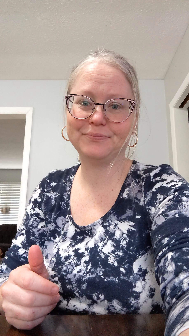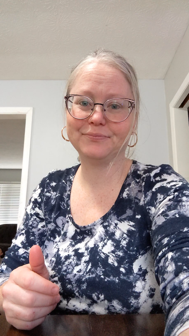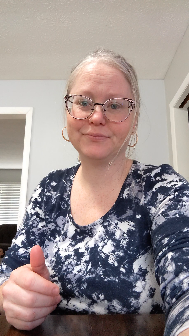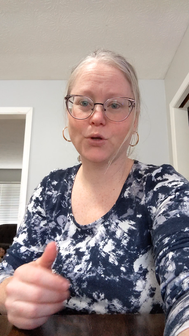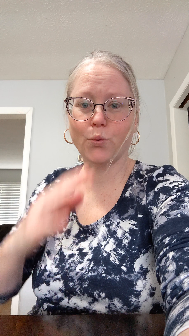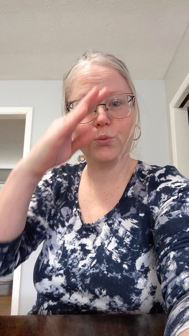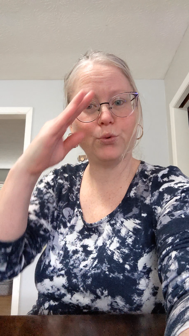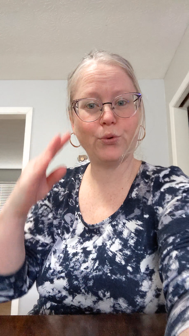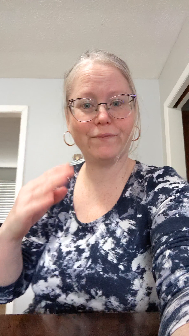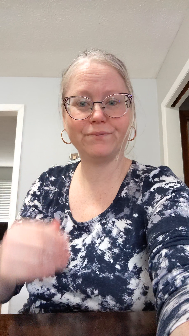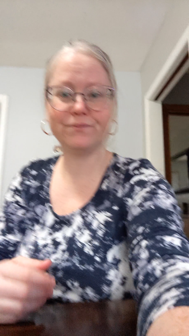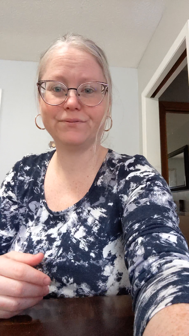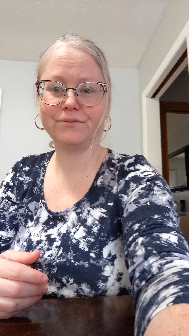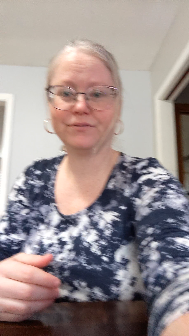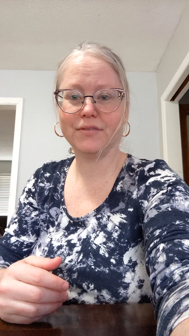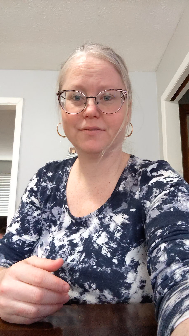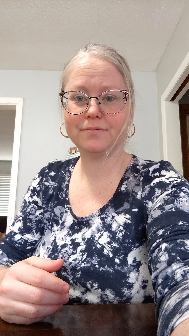roof